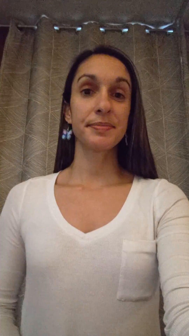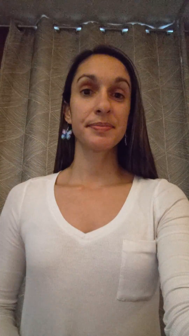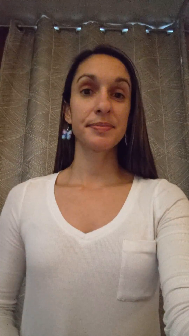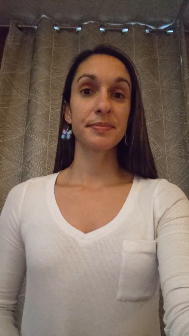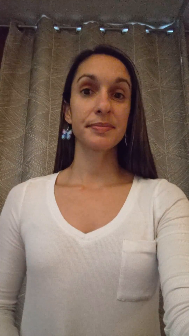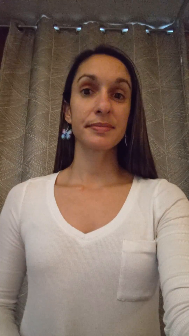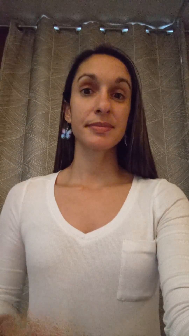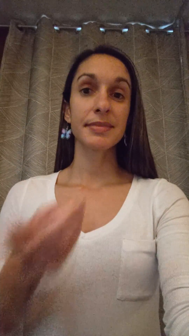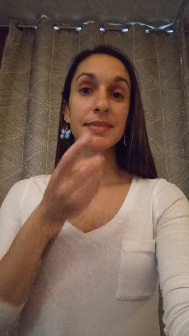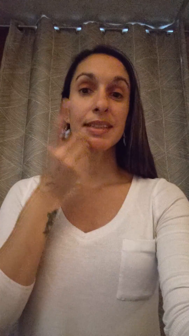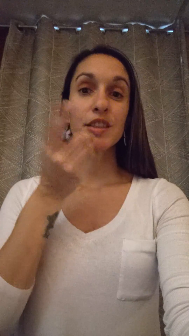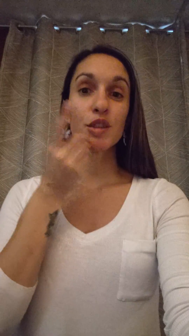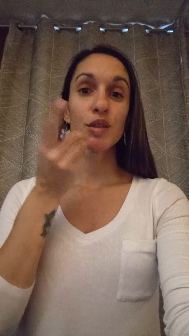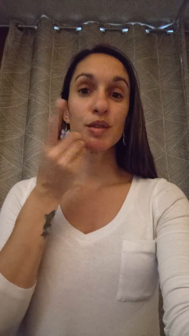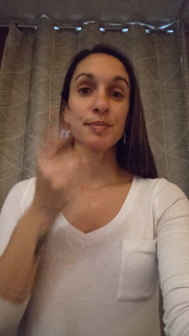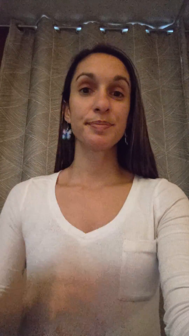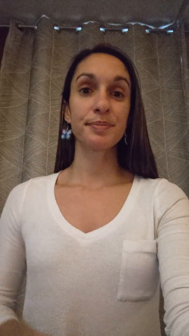dinner